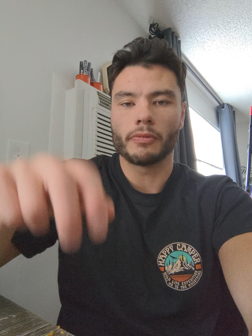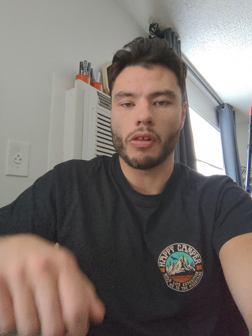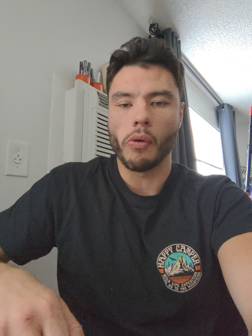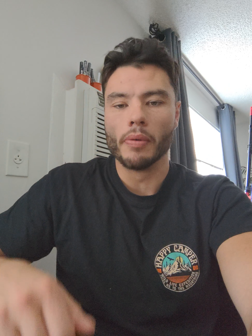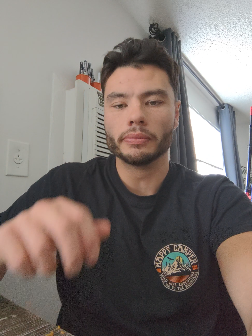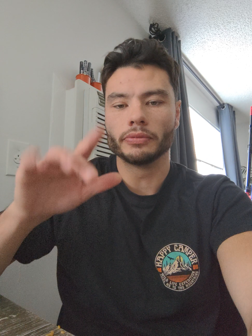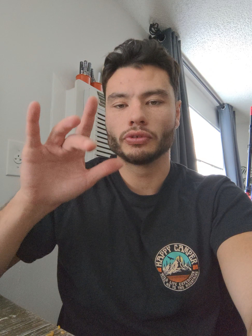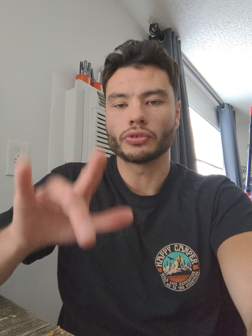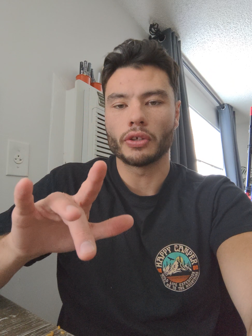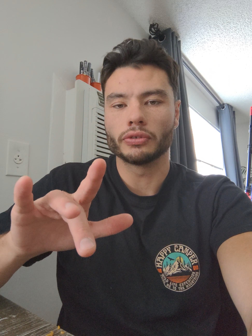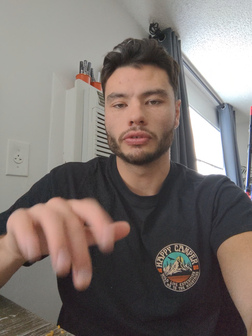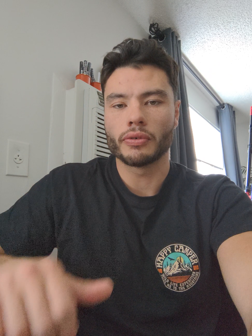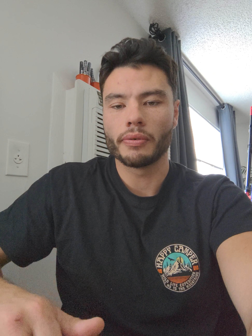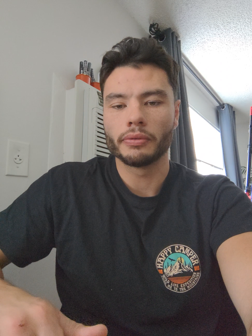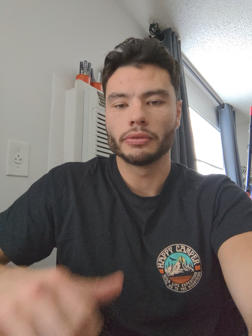touch